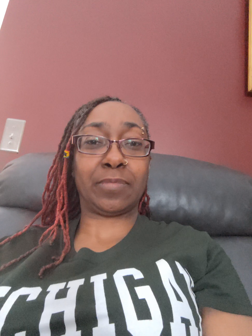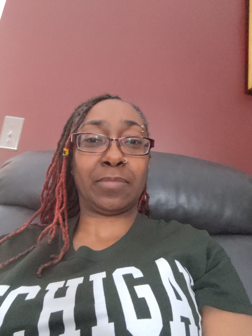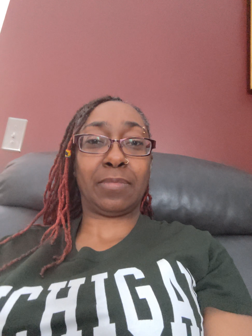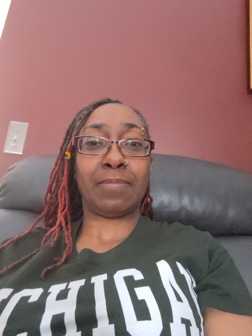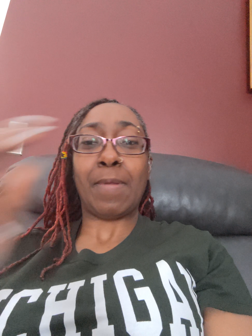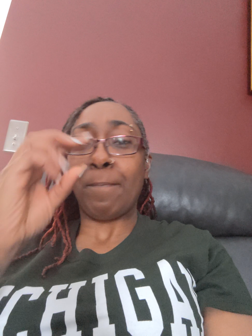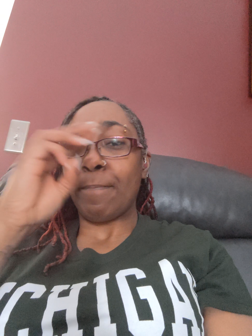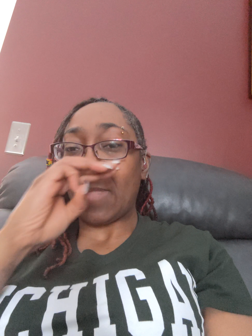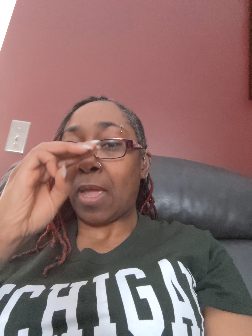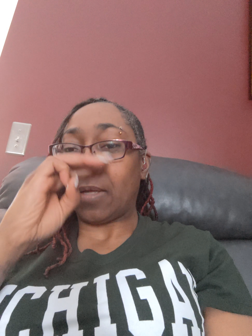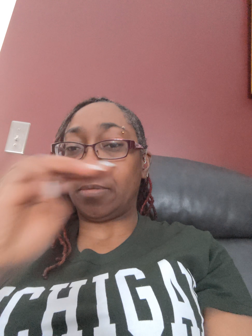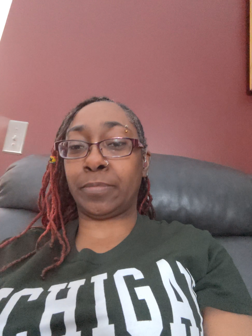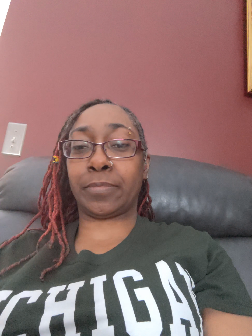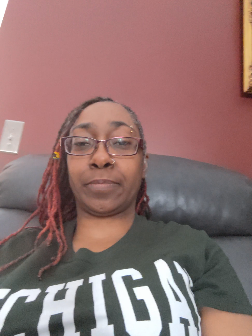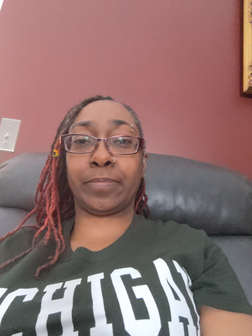mouse